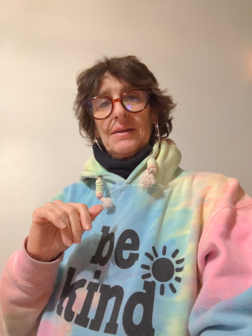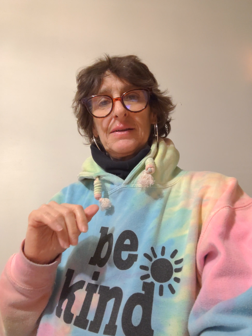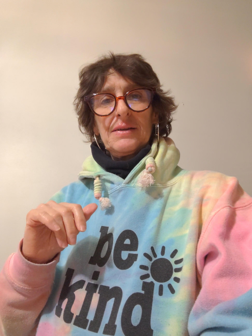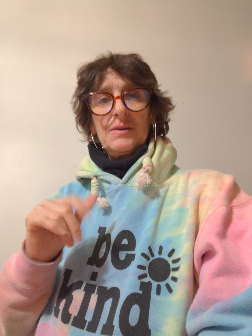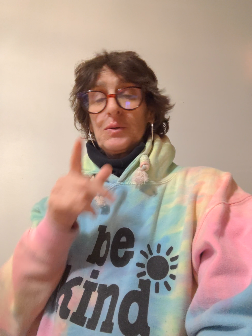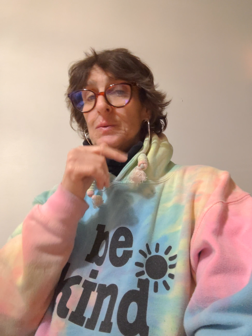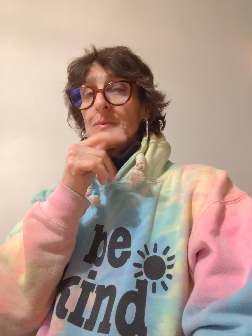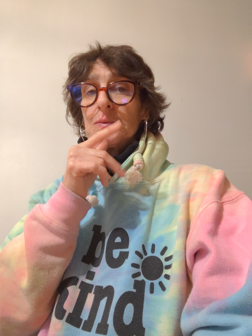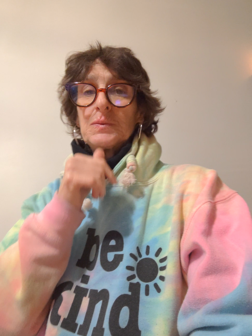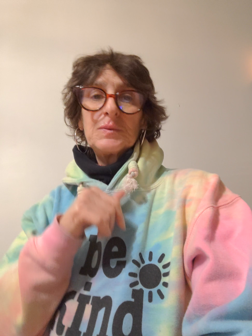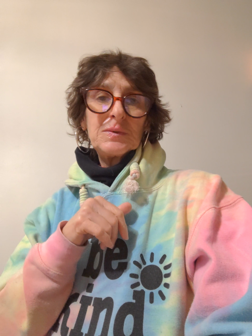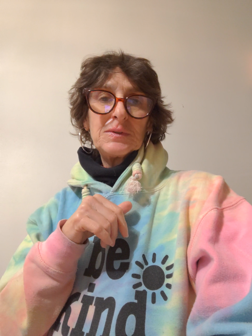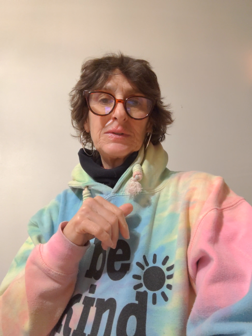who